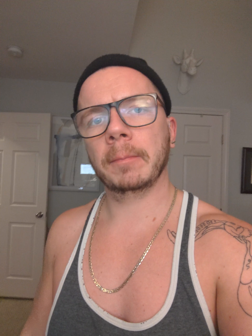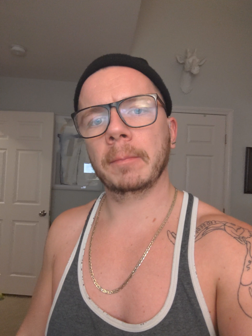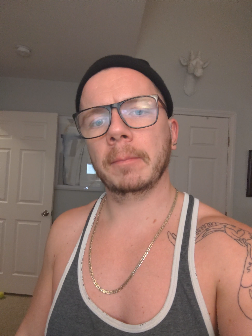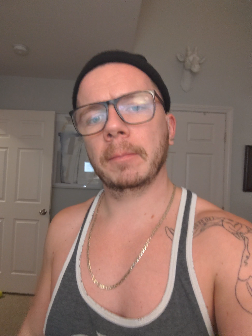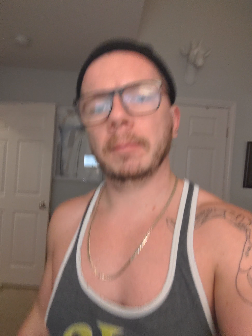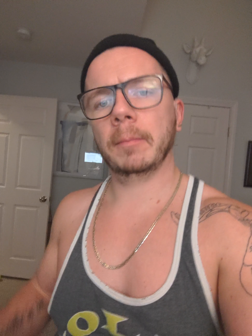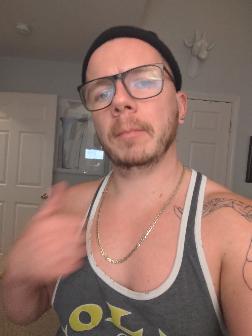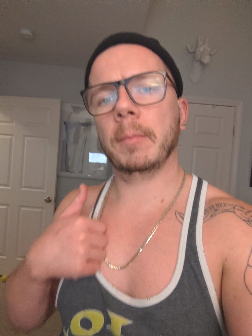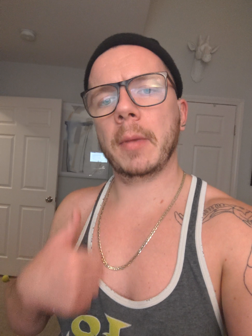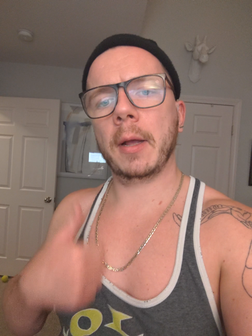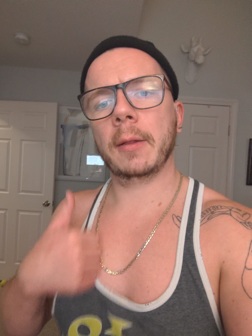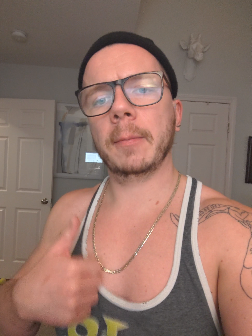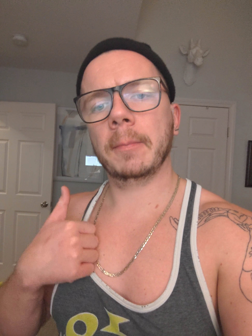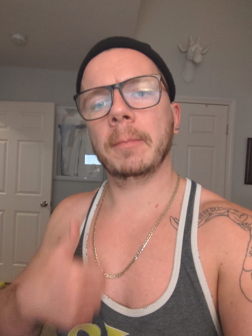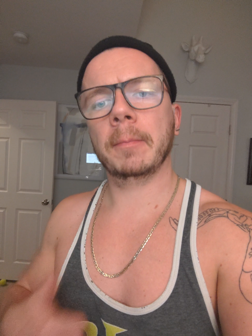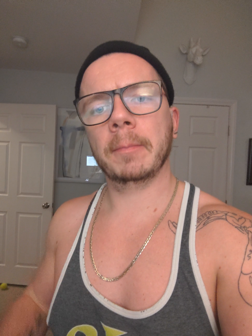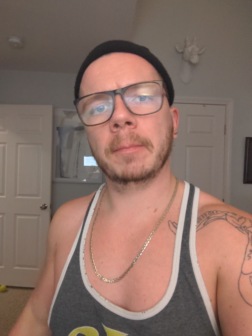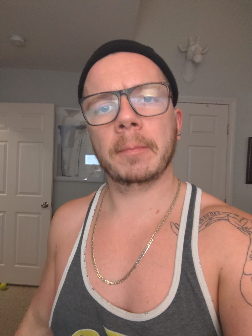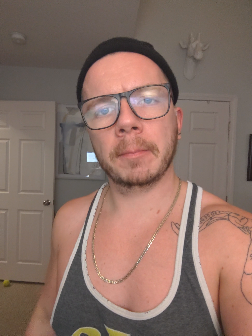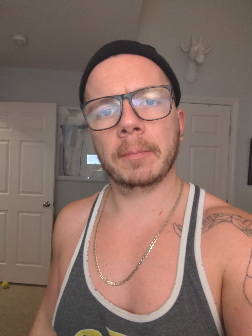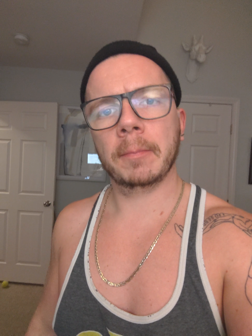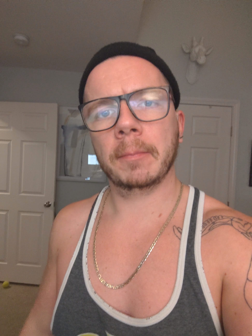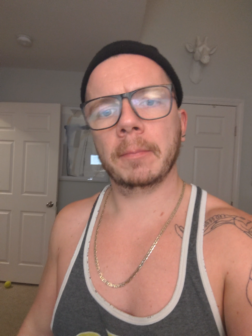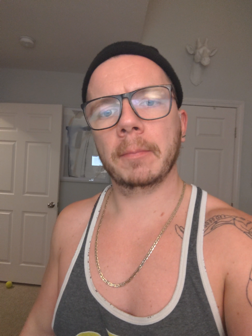bath